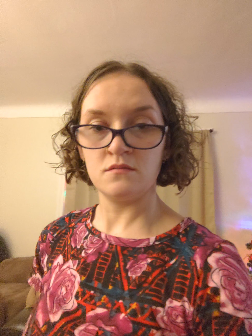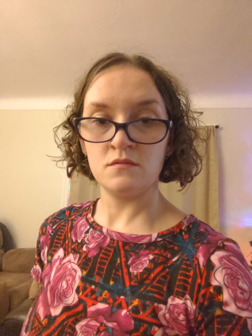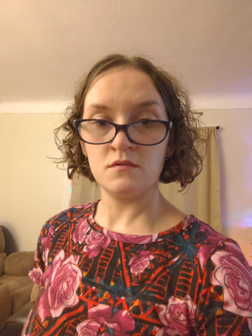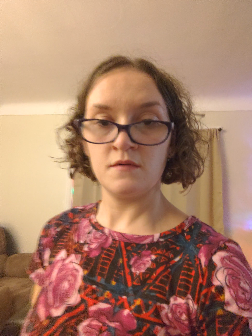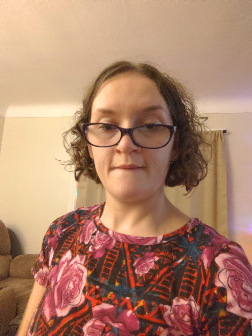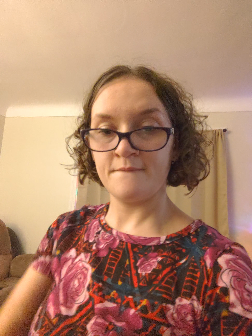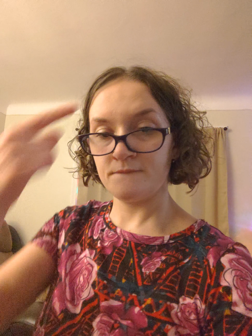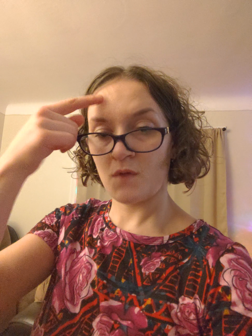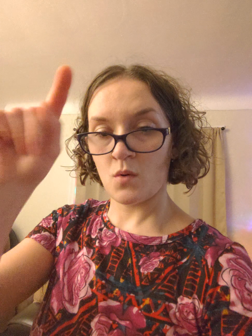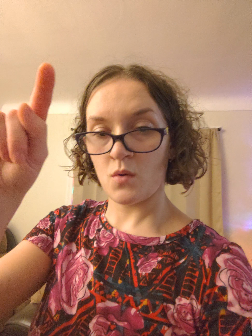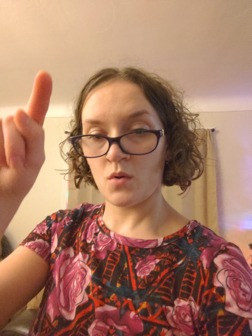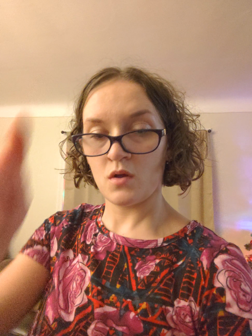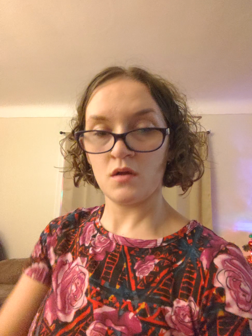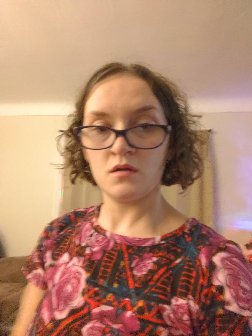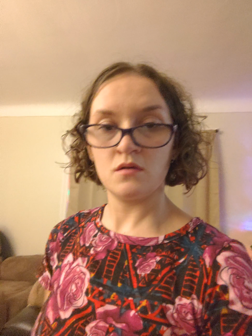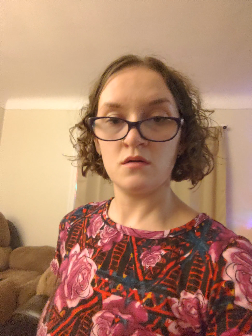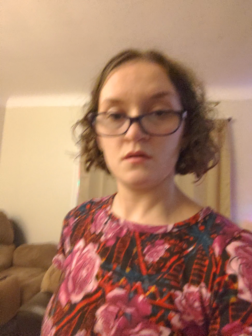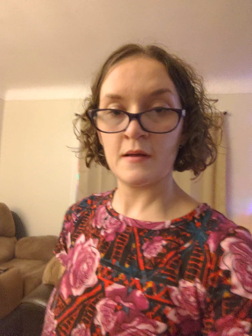for